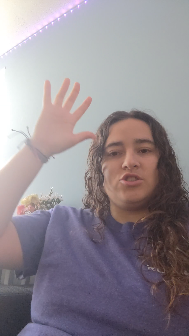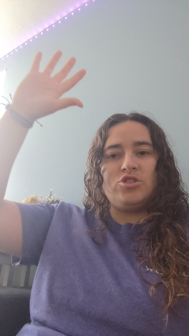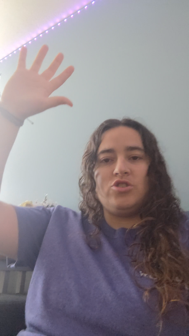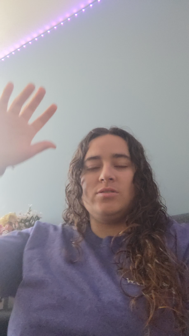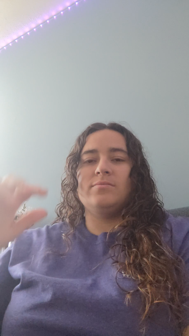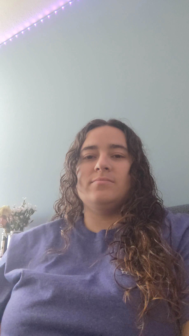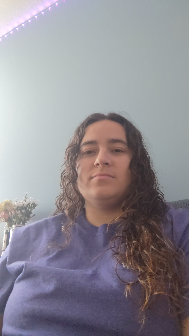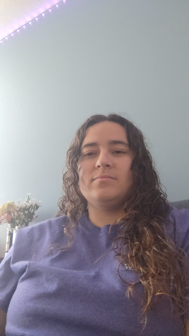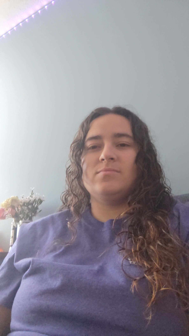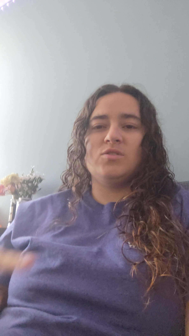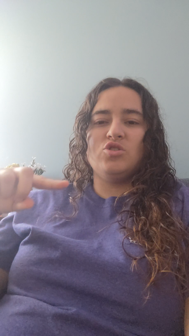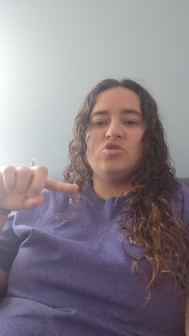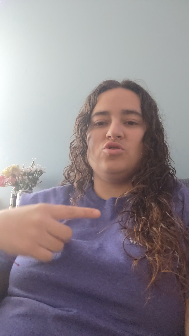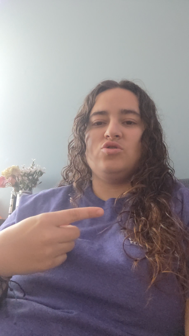hurt